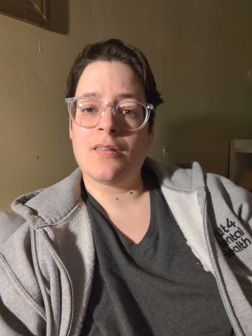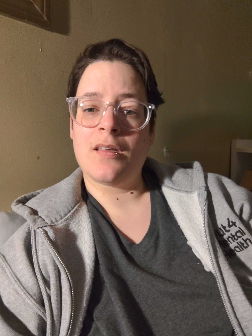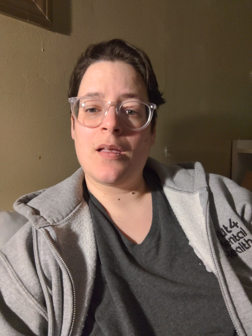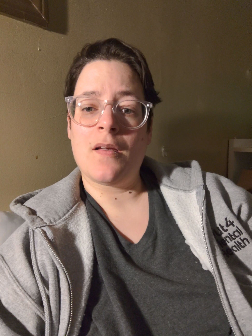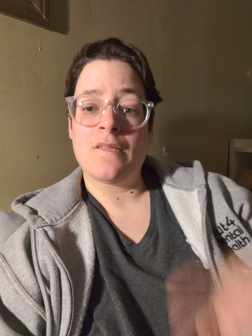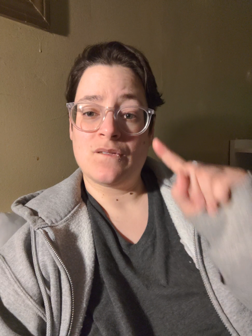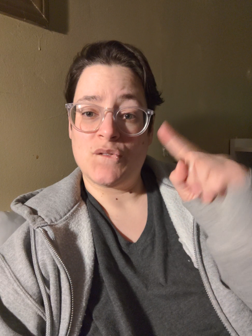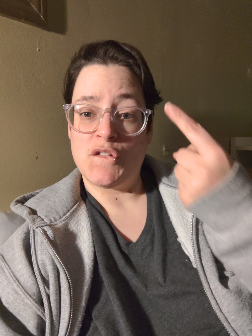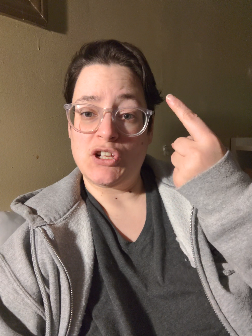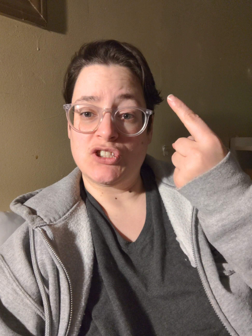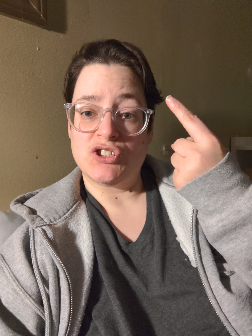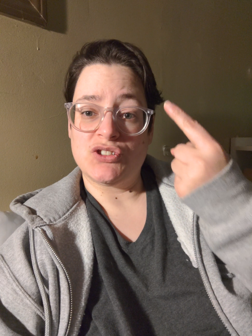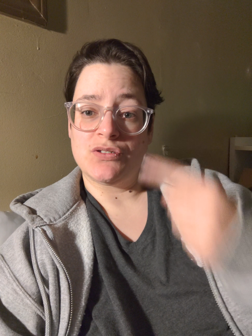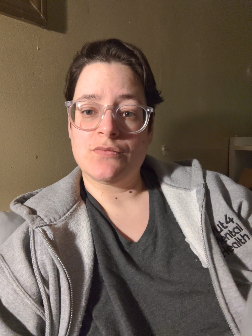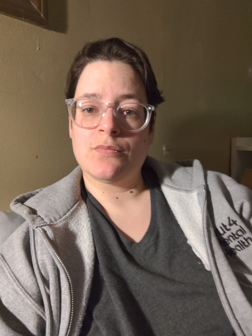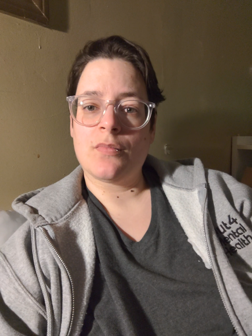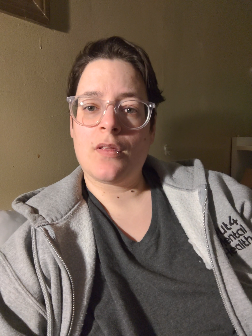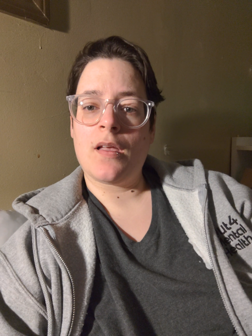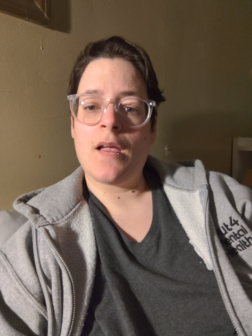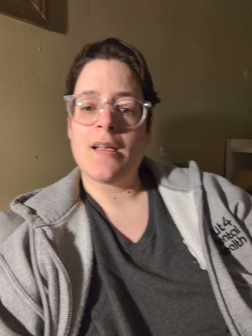first